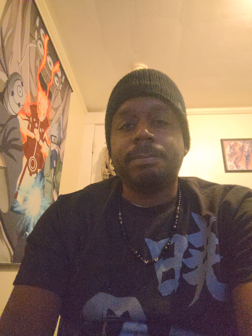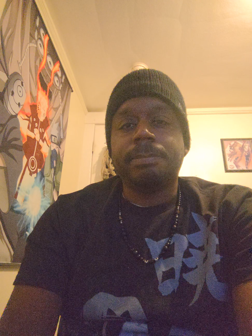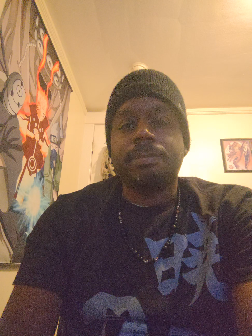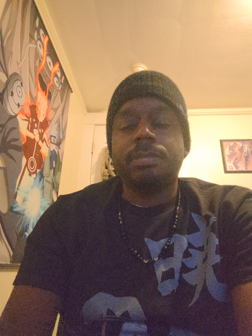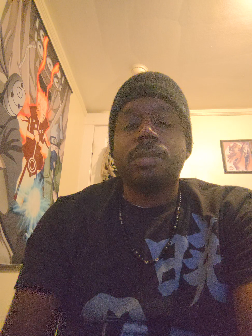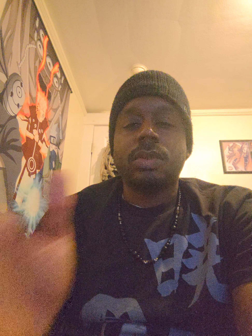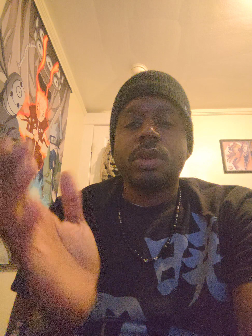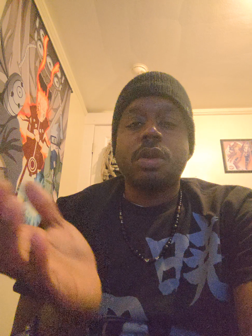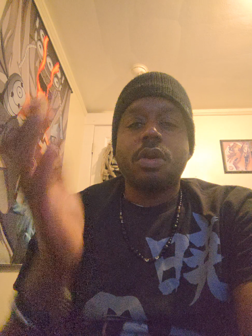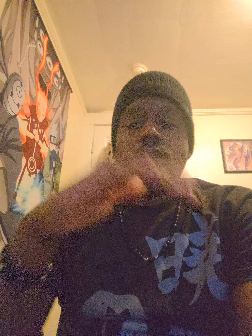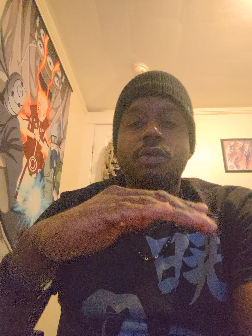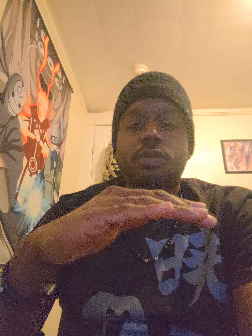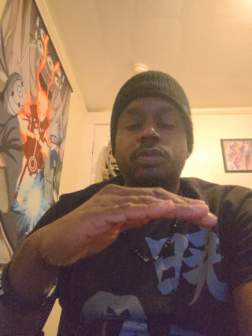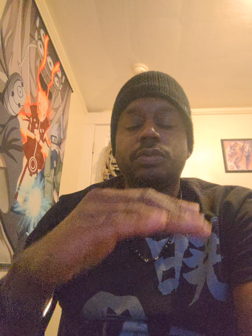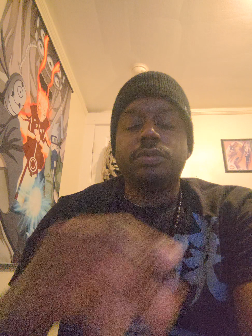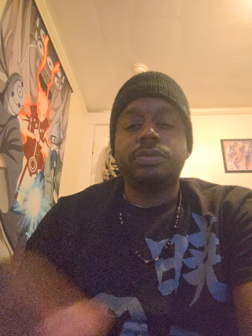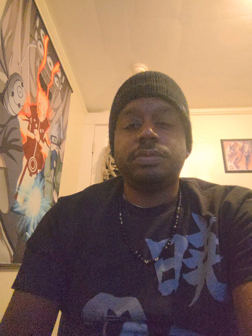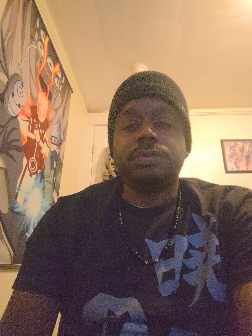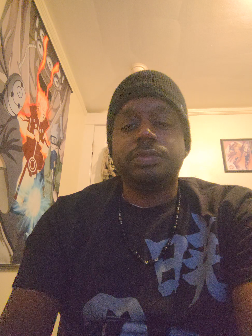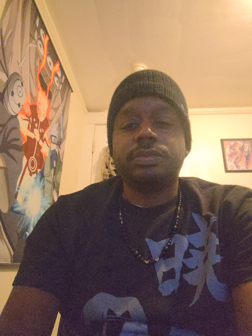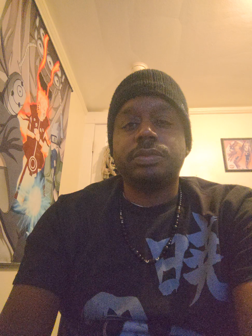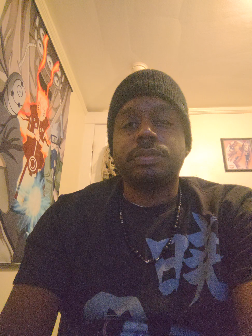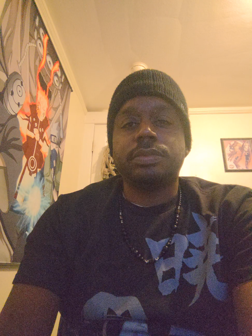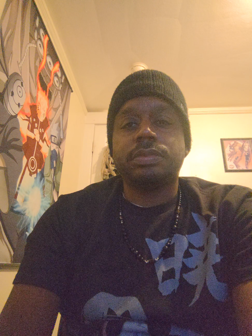on